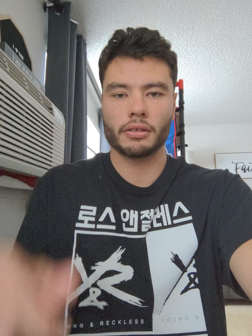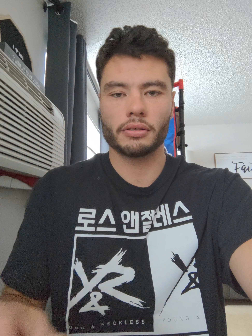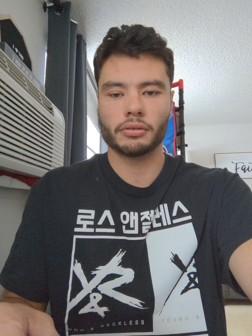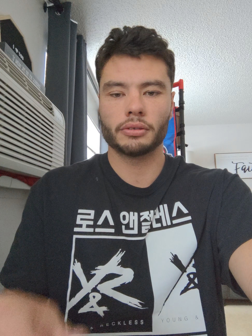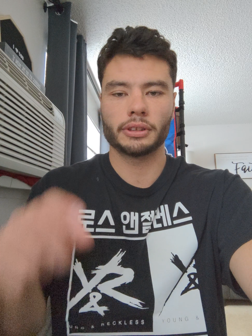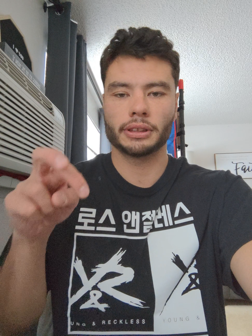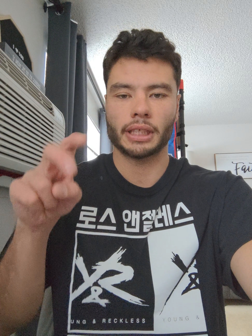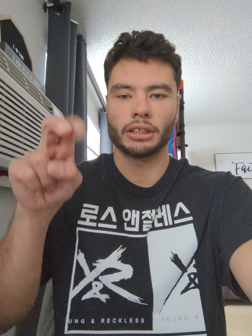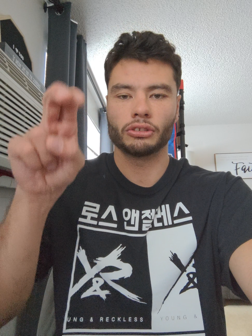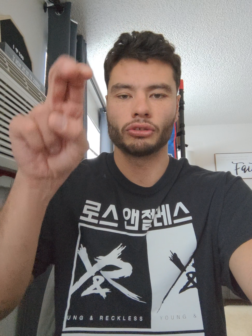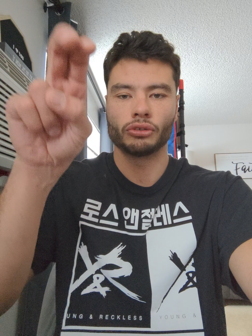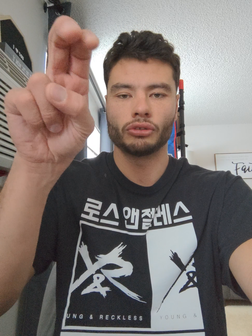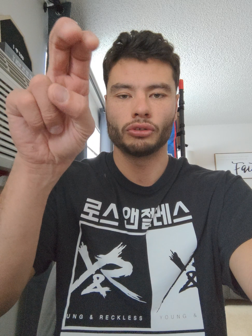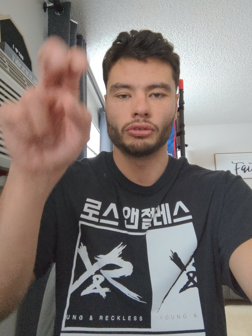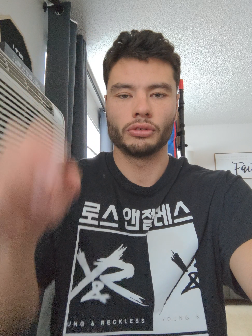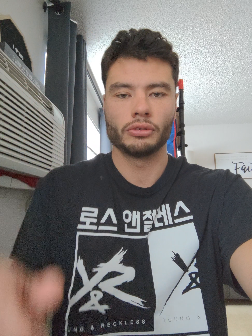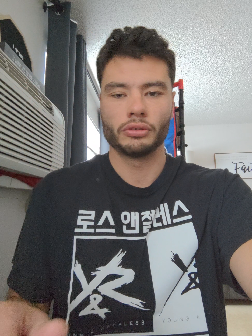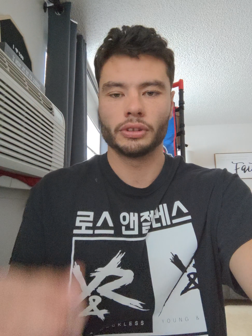stairs